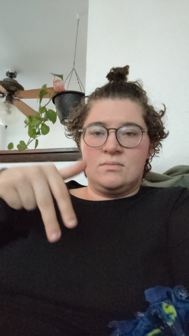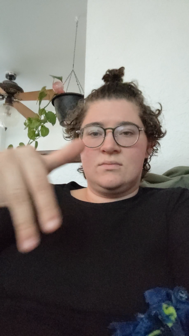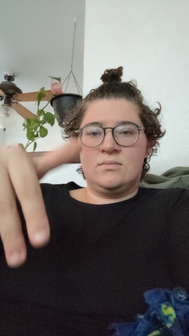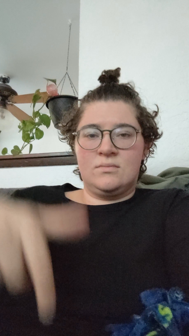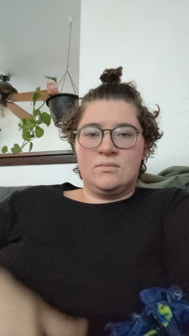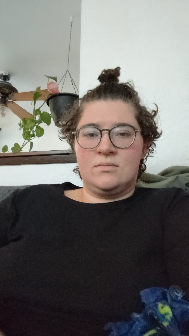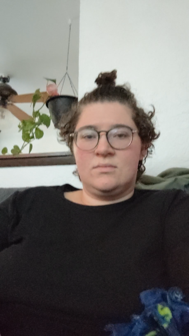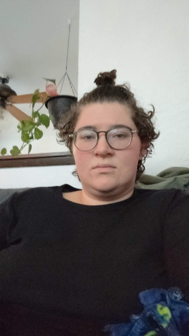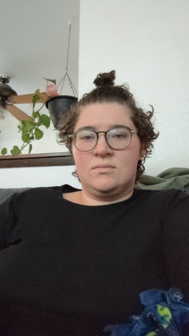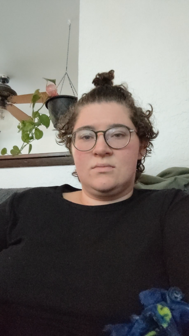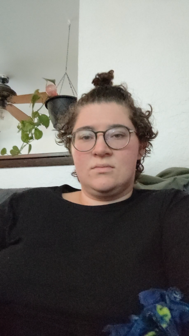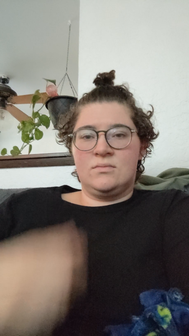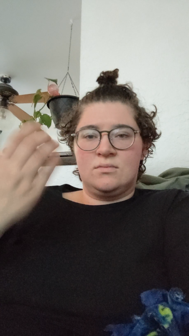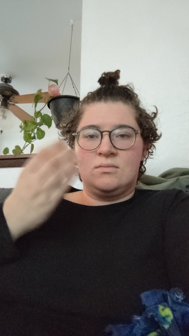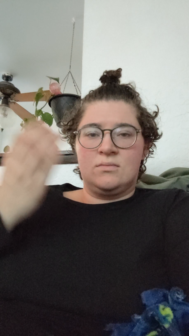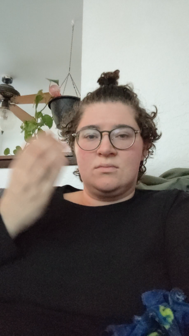shake